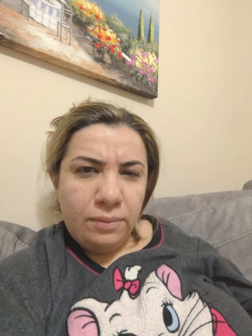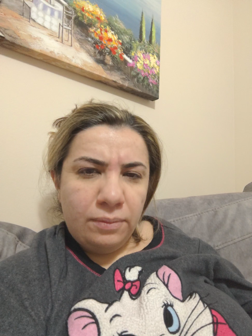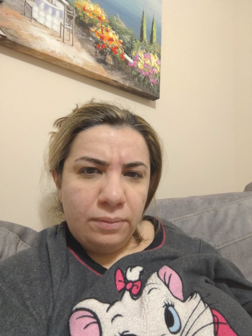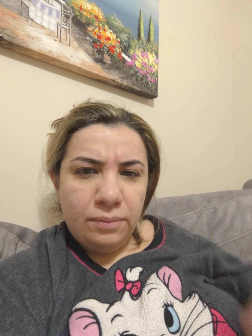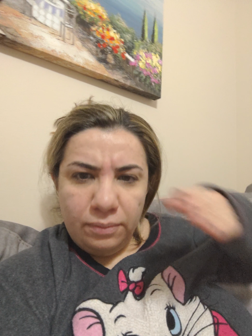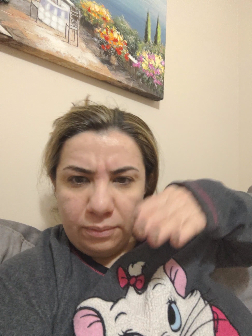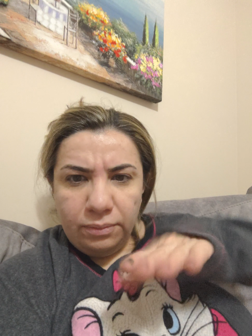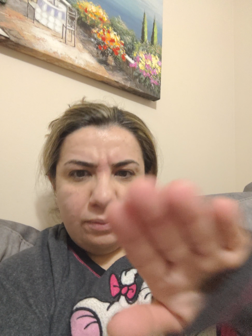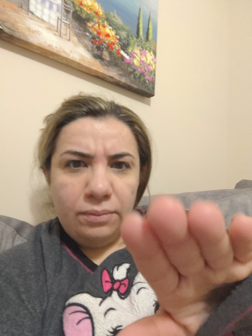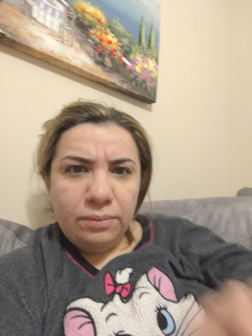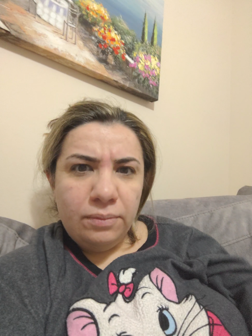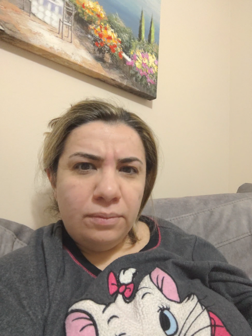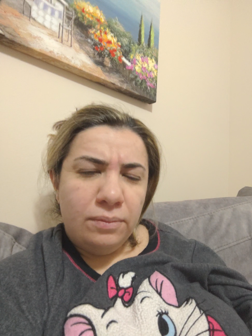into